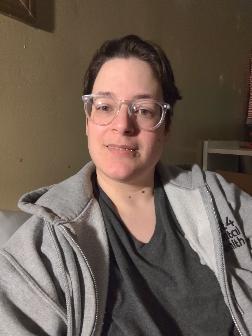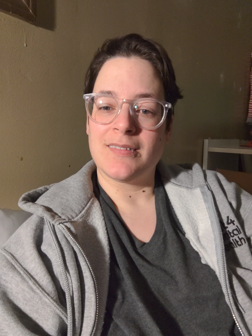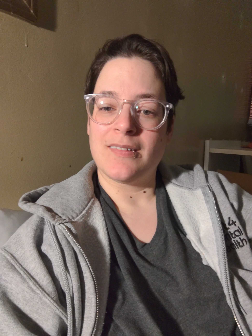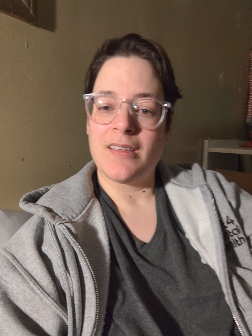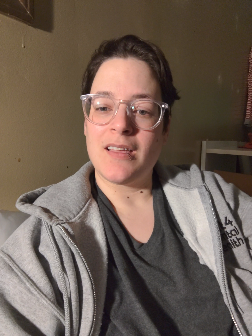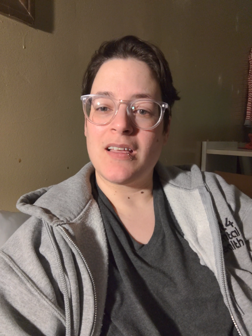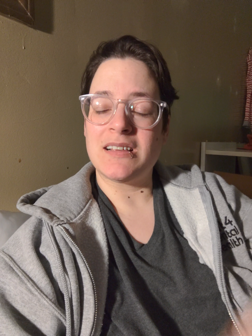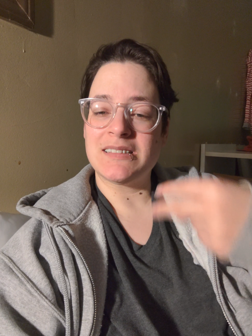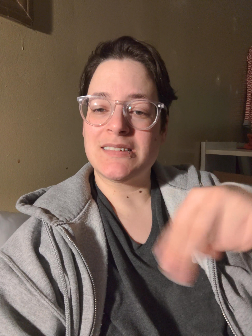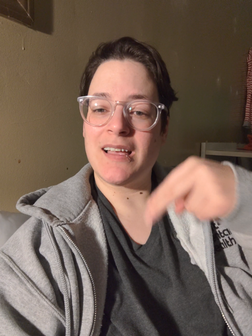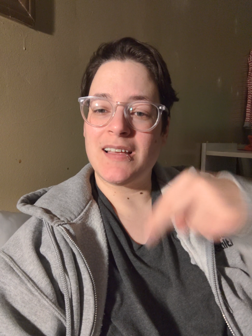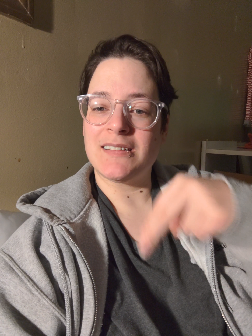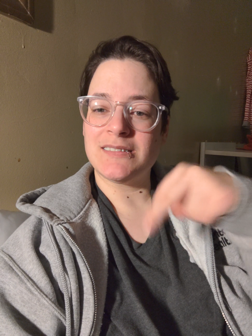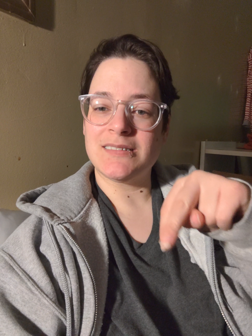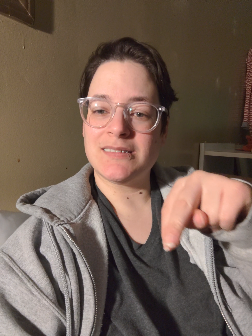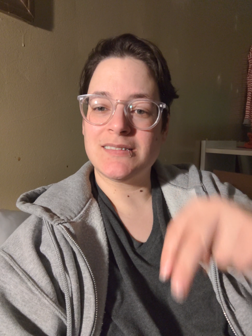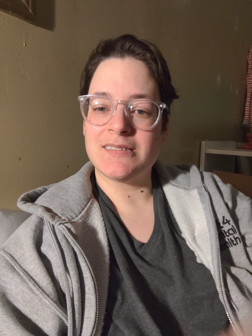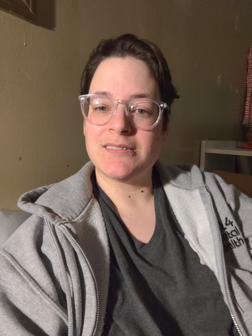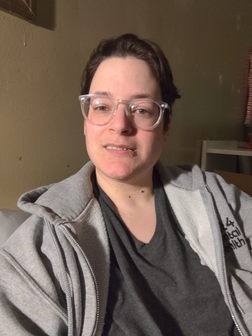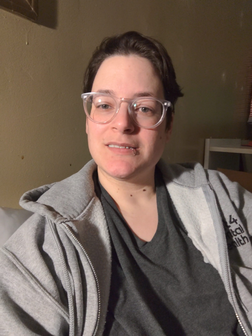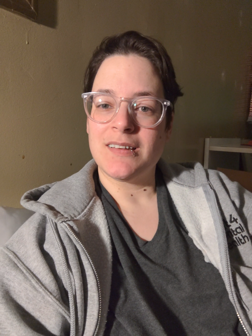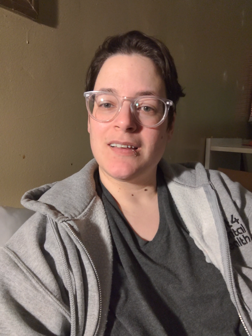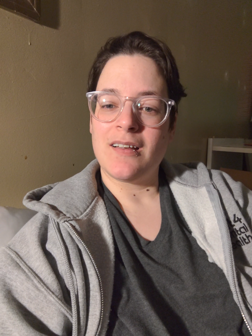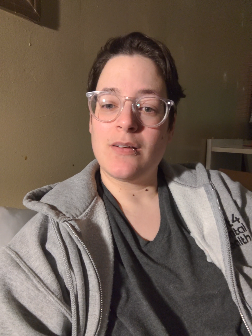dance